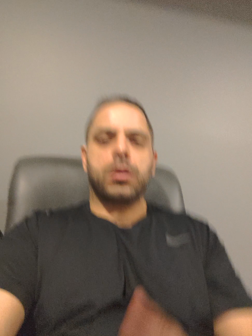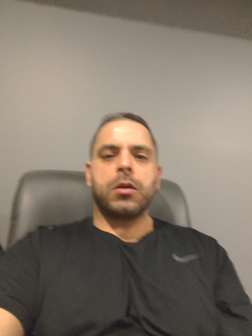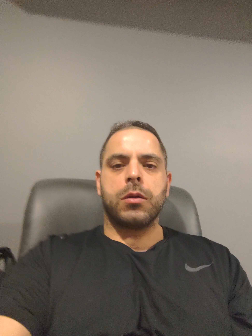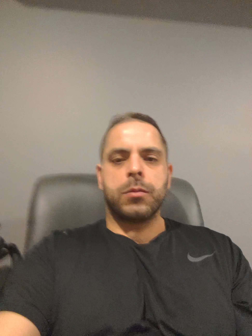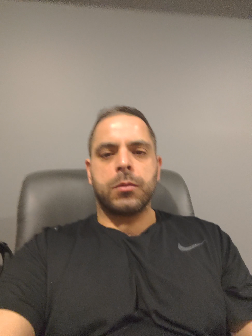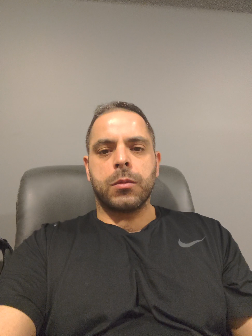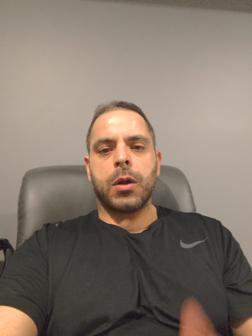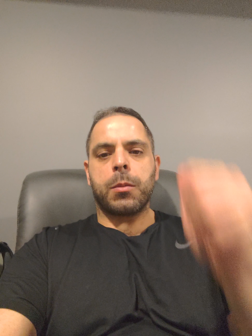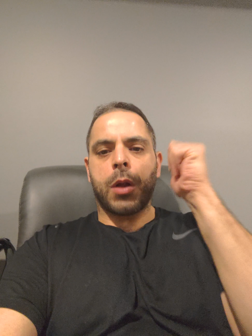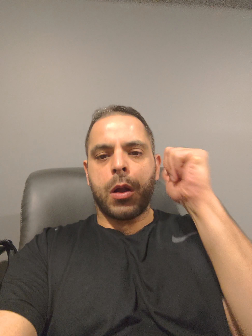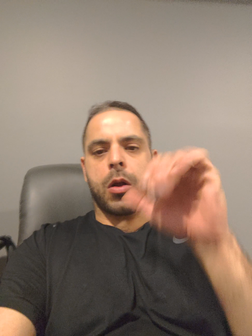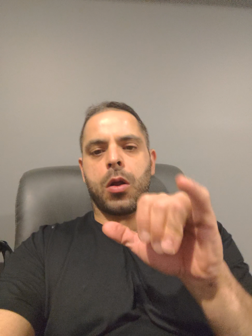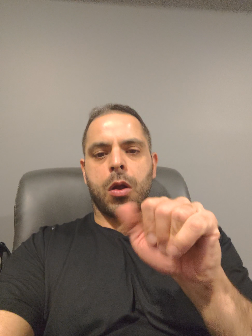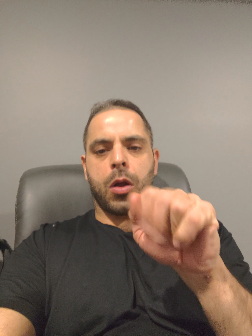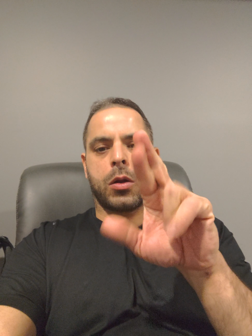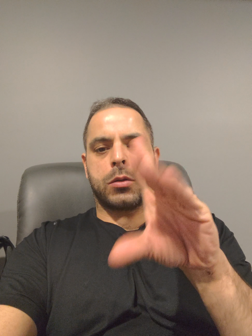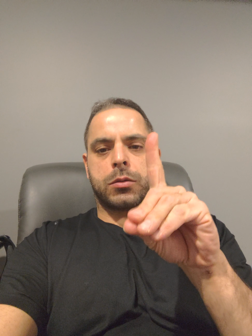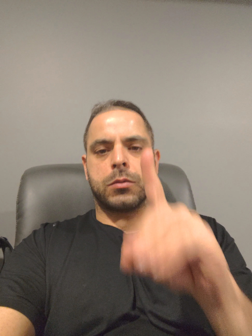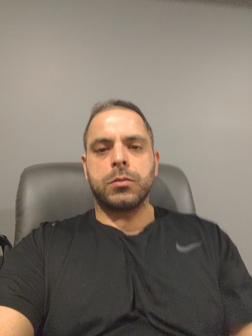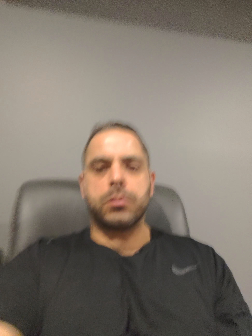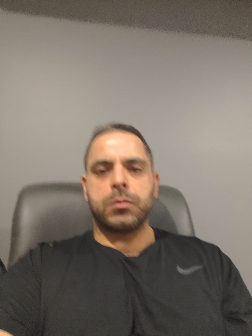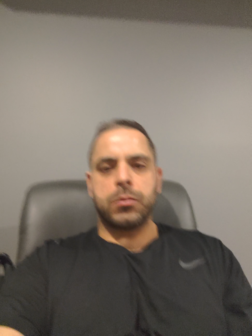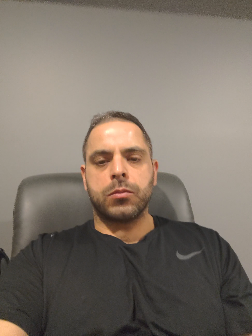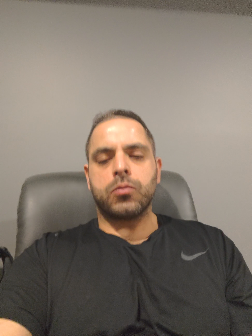backyard